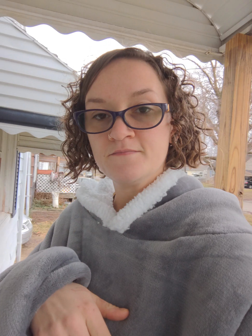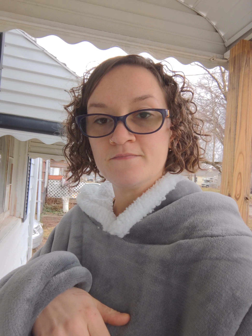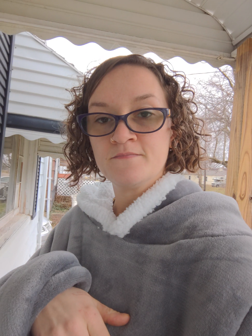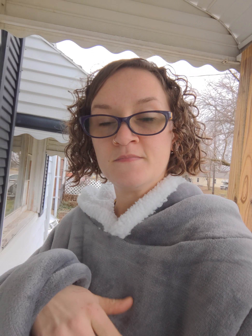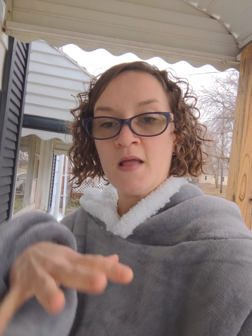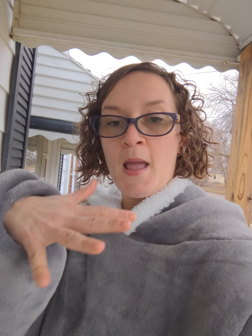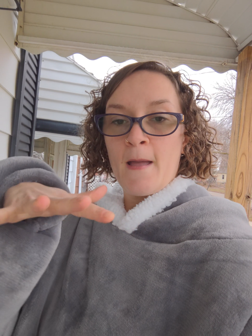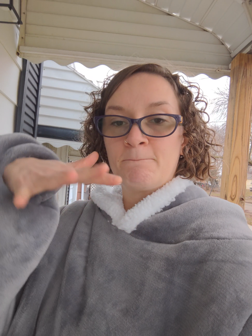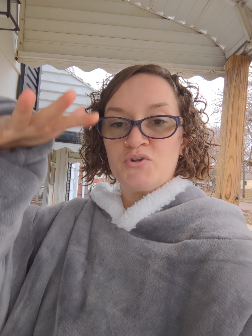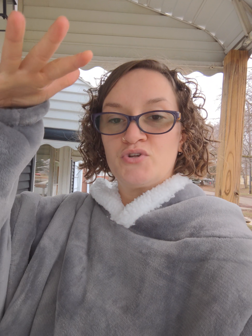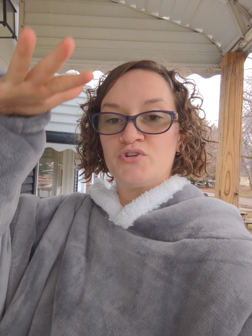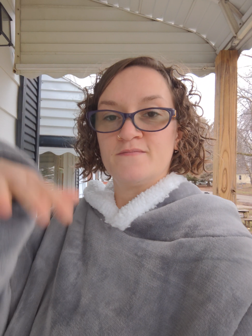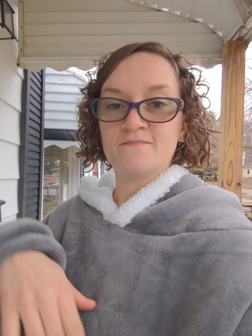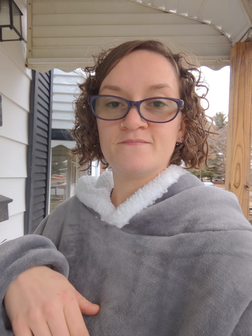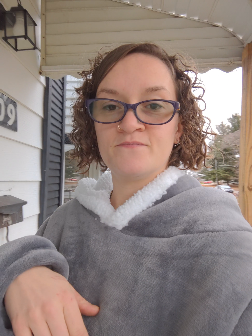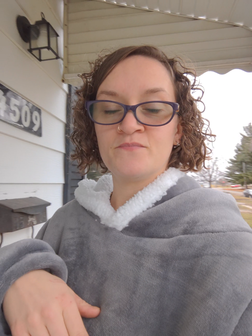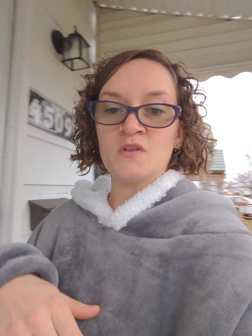helicopter